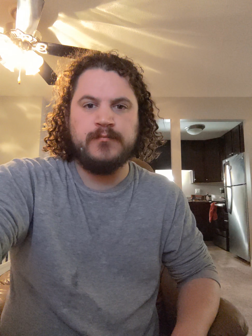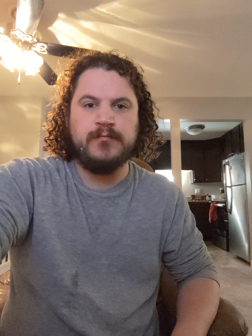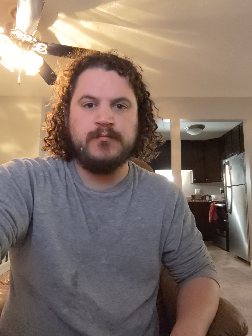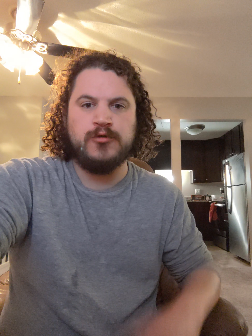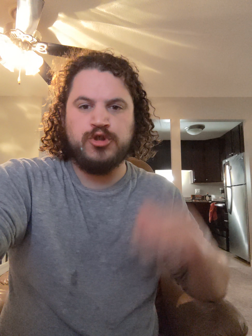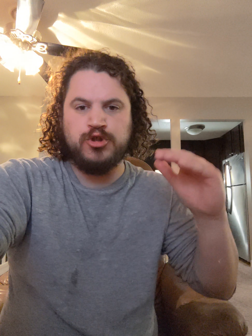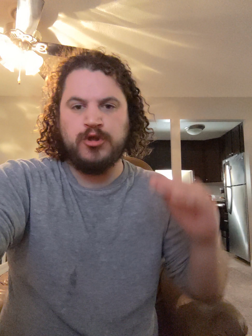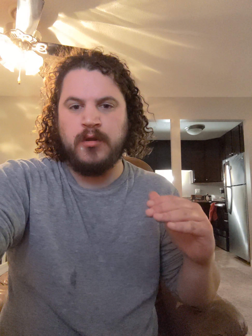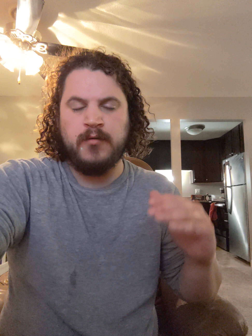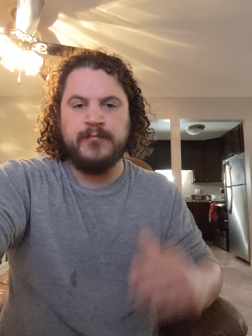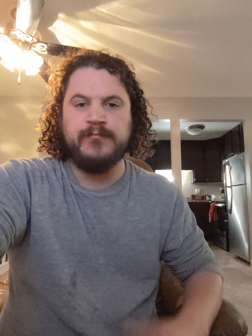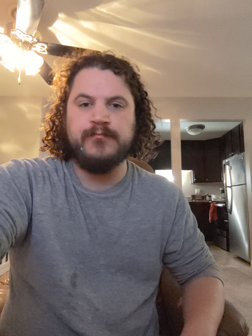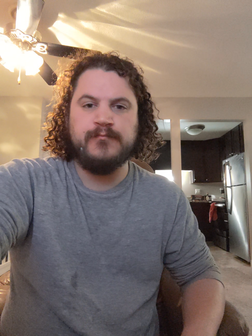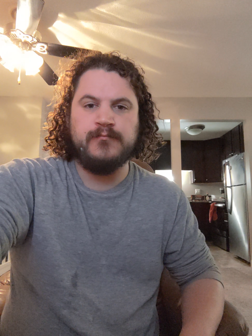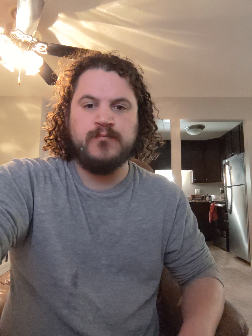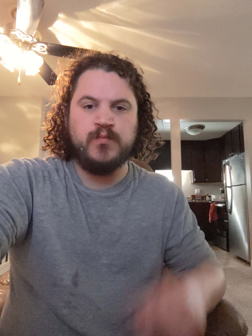child